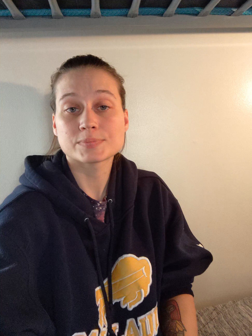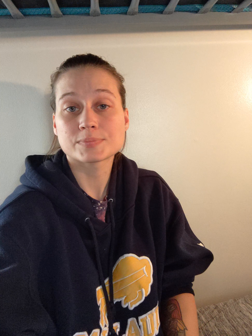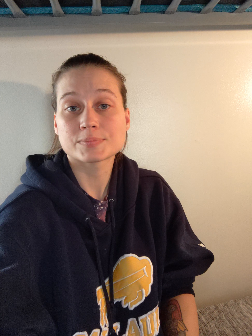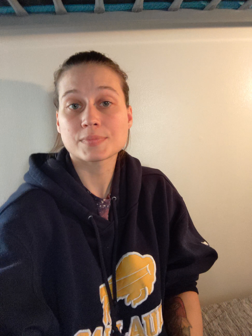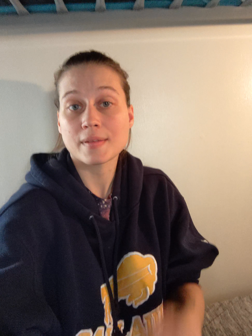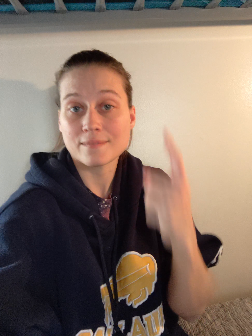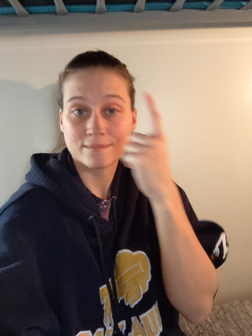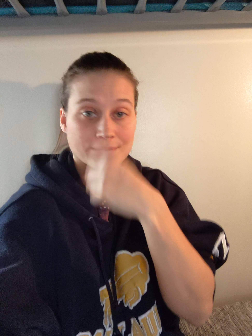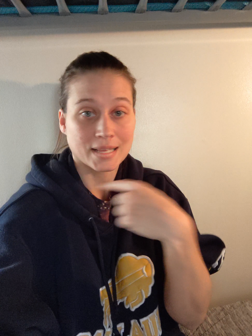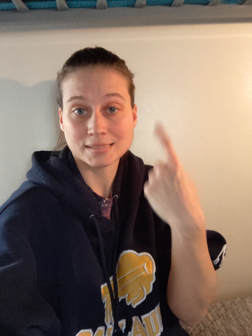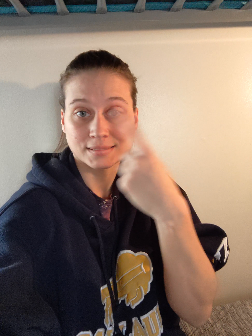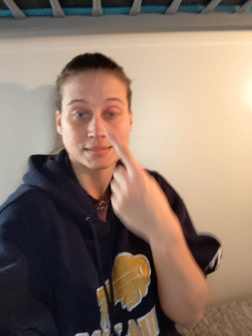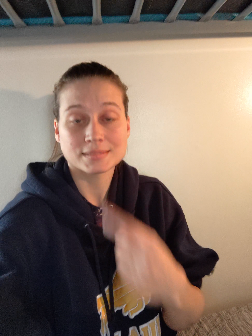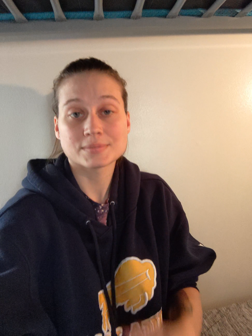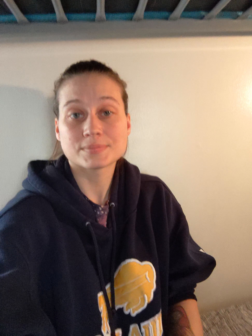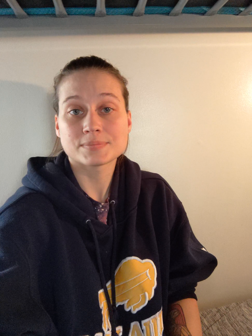face